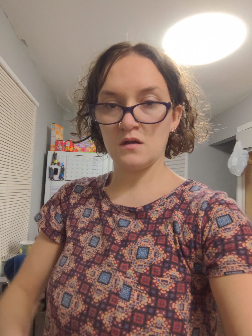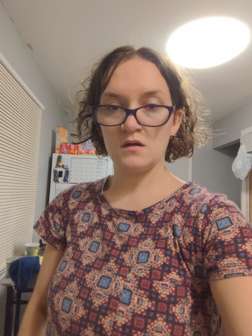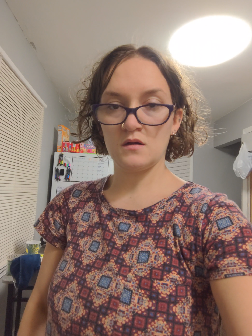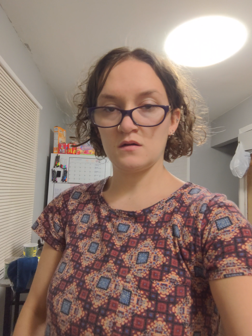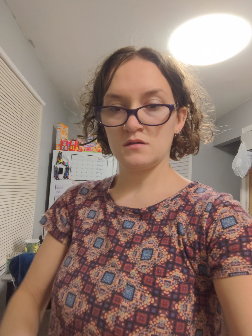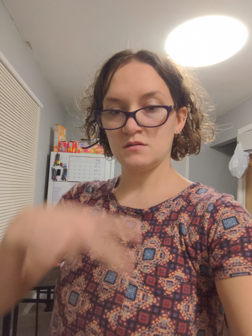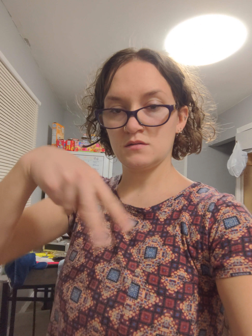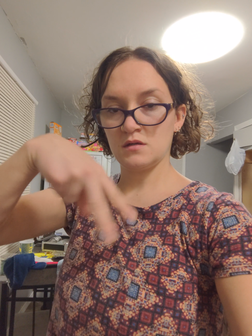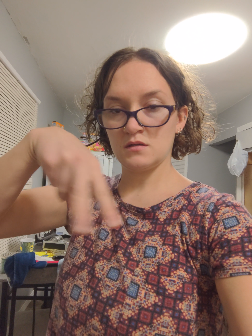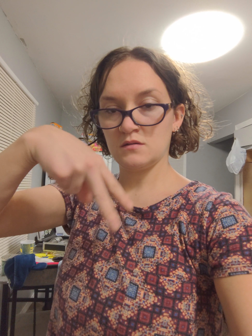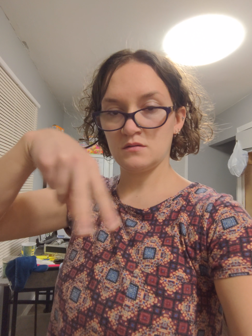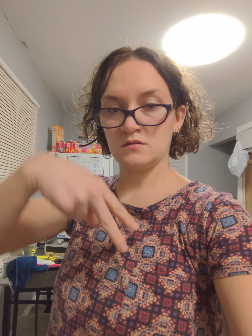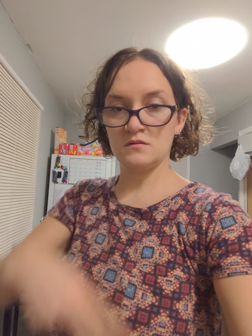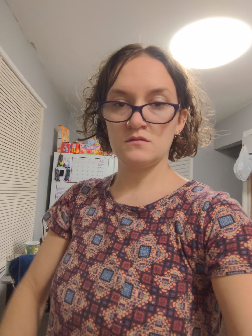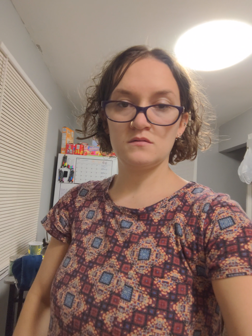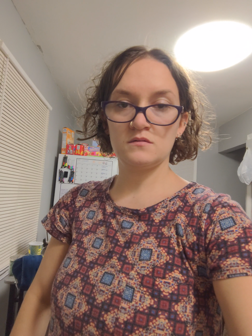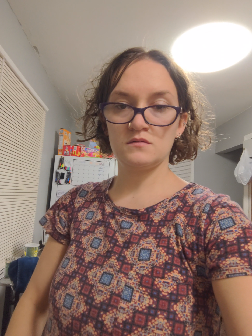dance